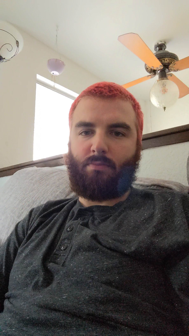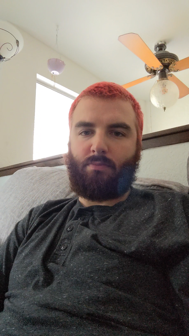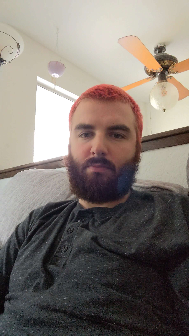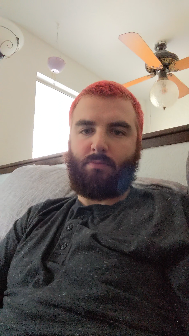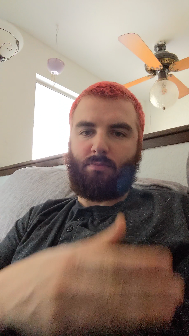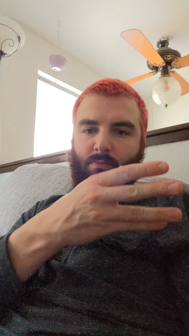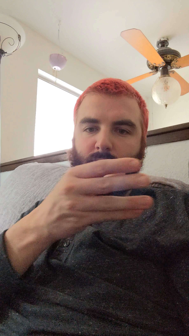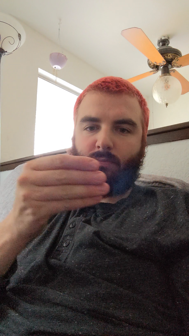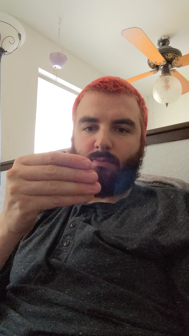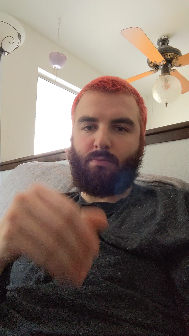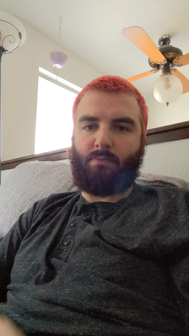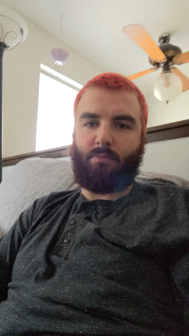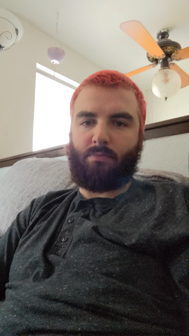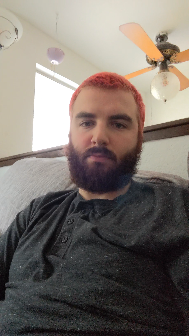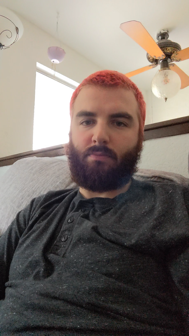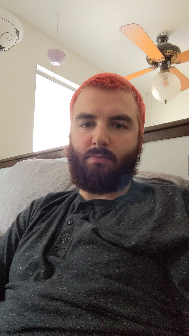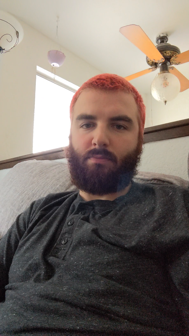and